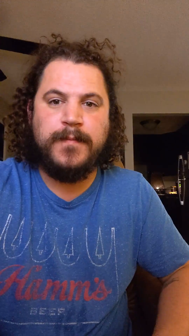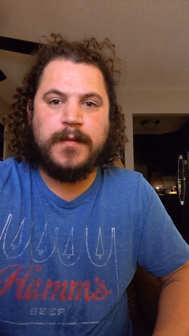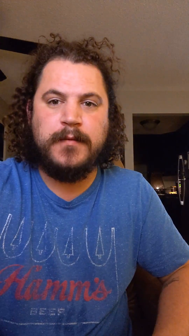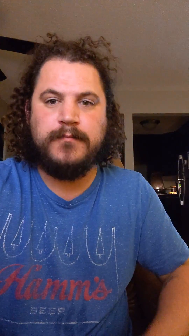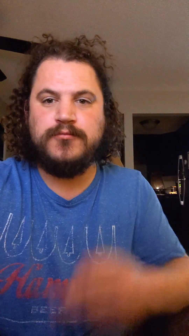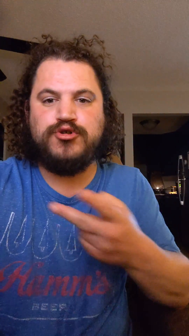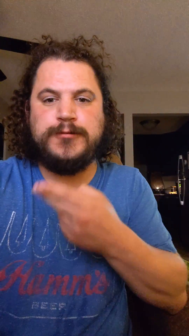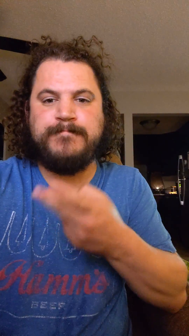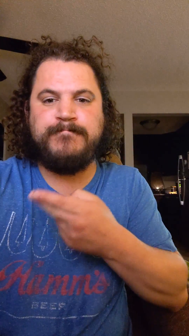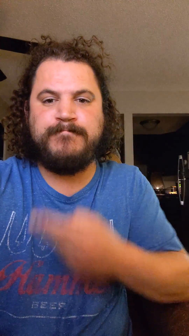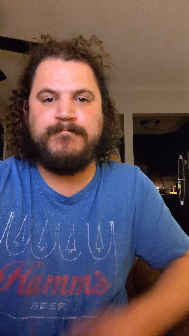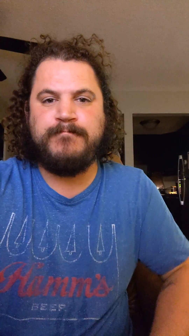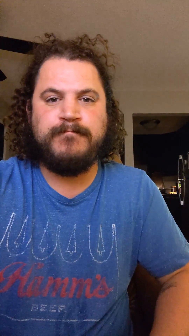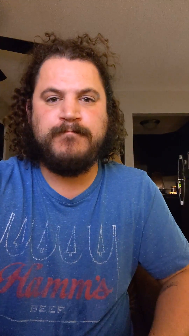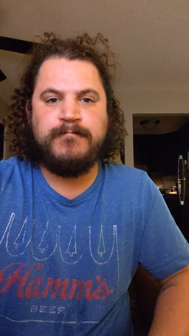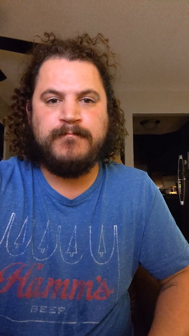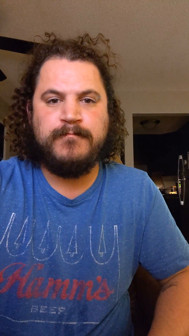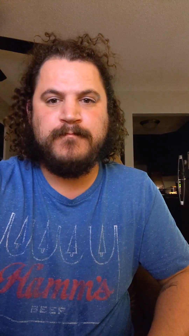sheep